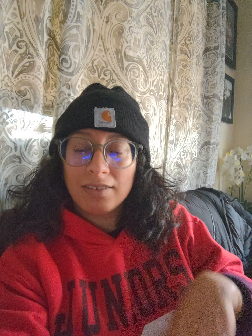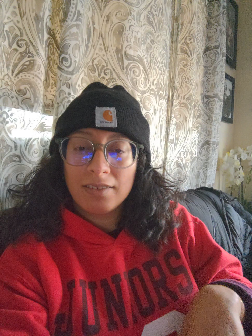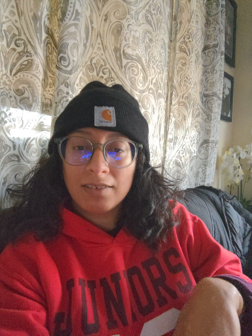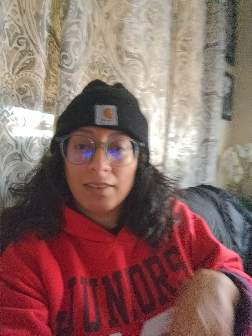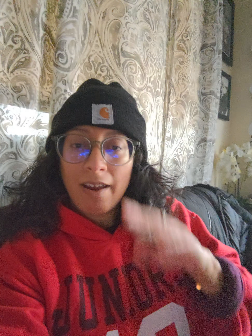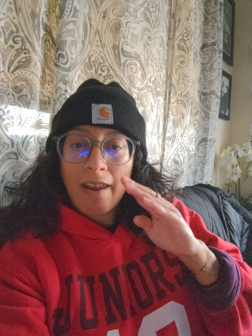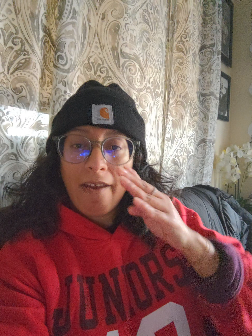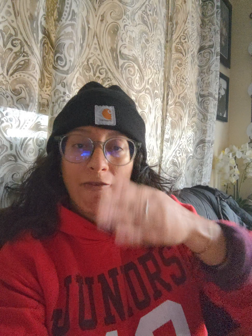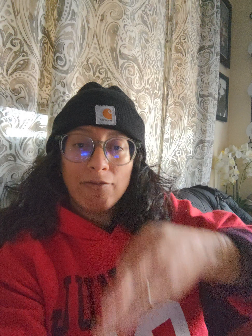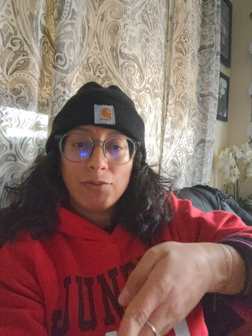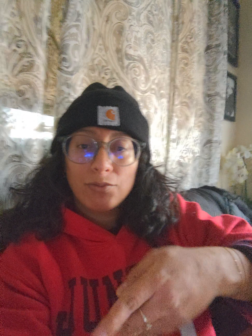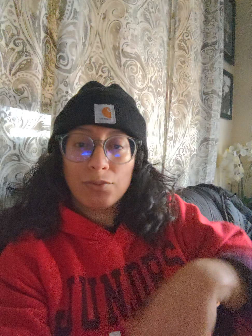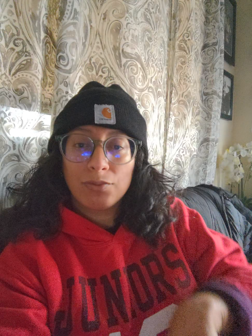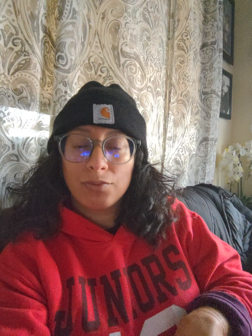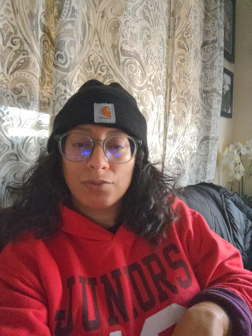after